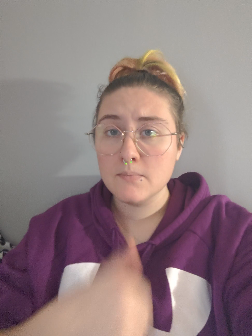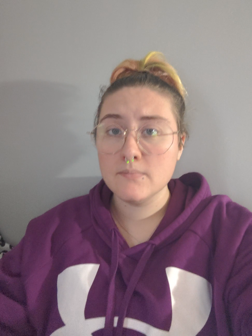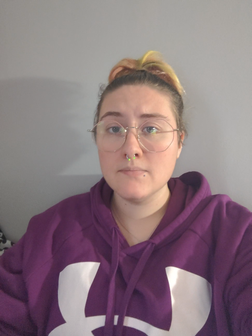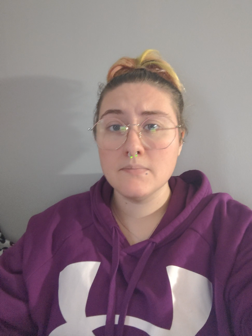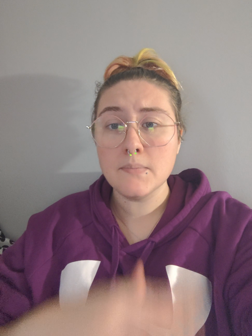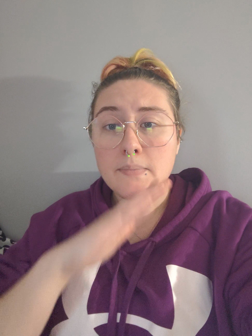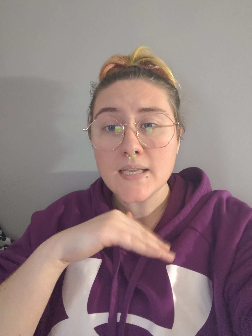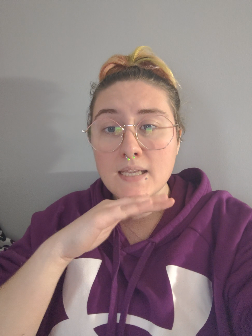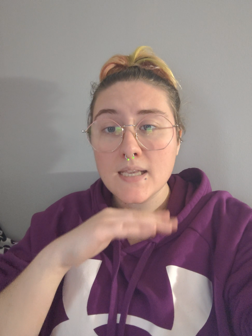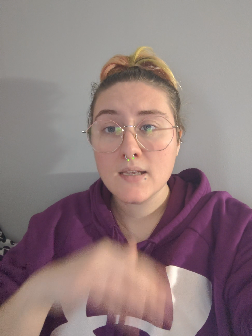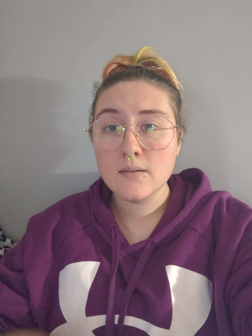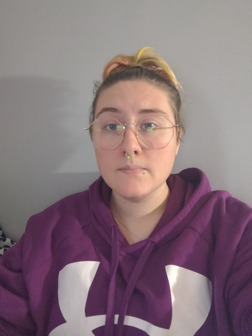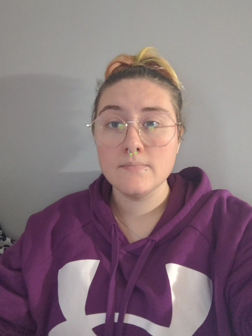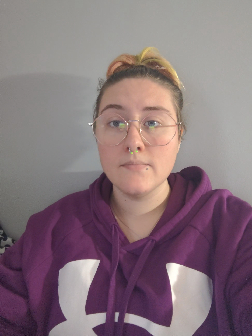pig